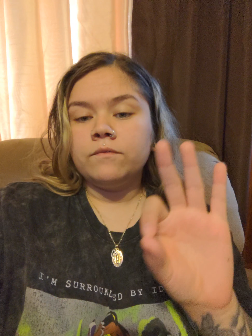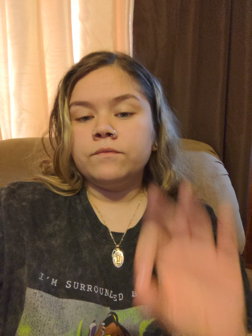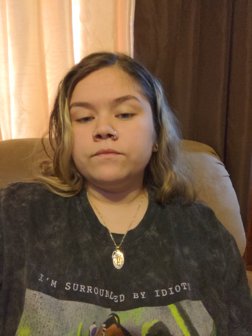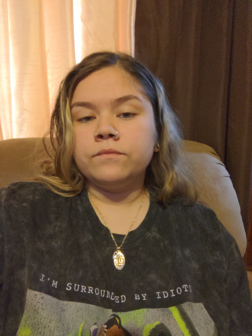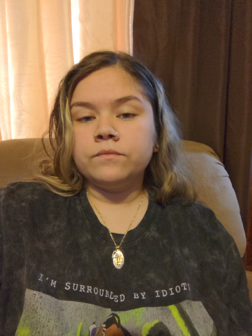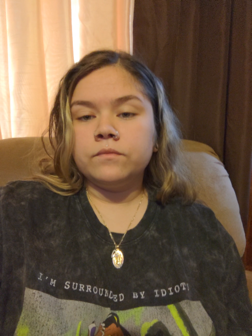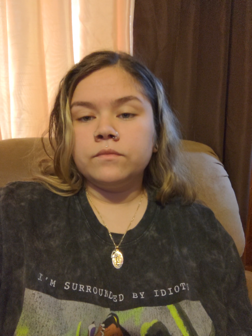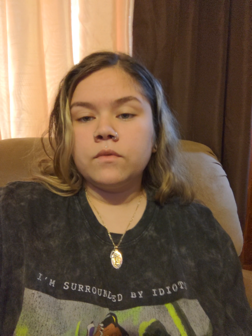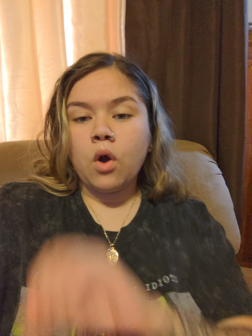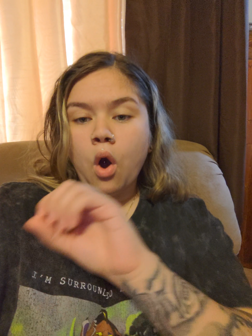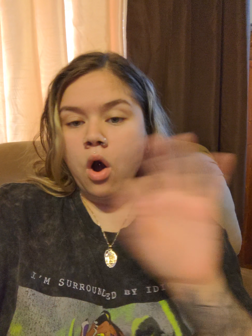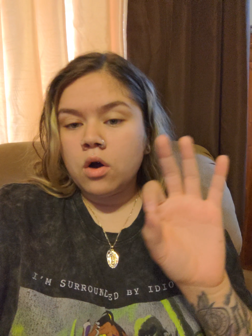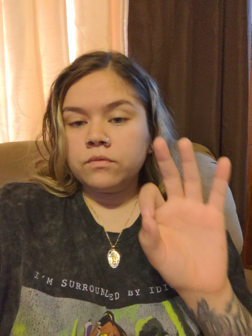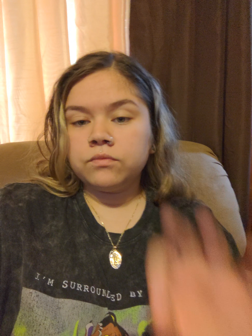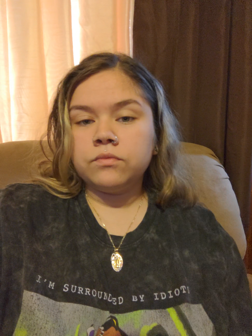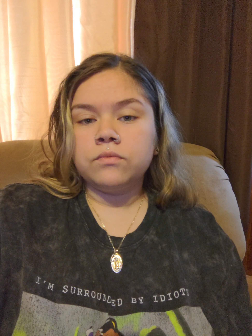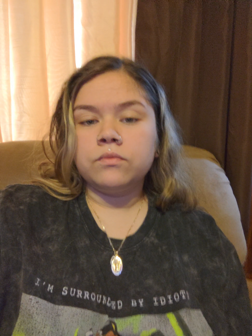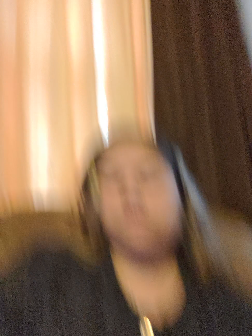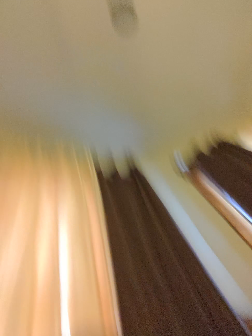off